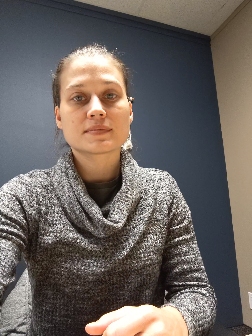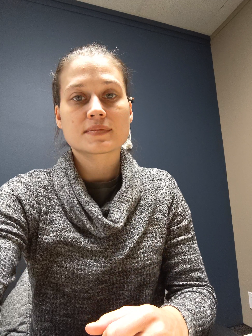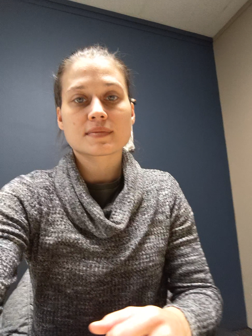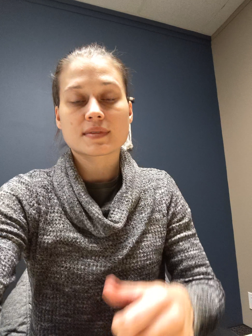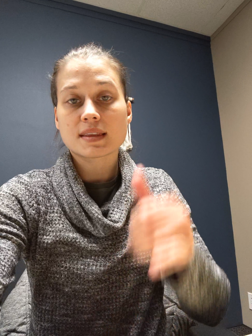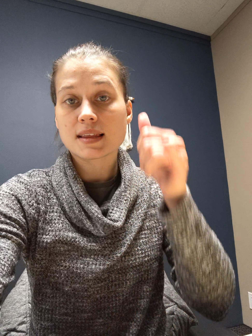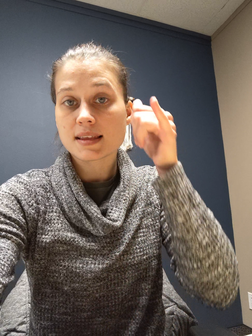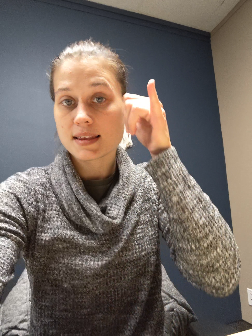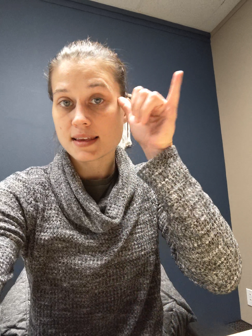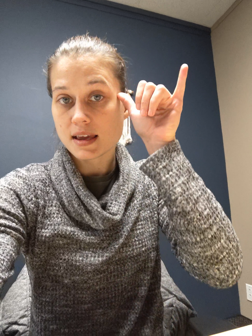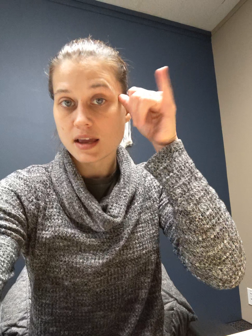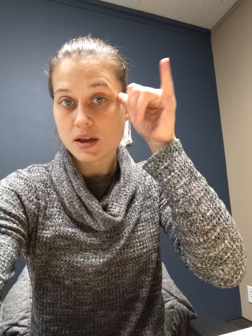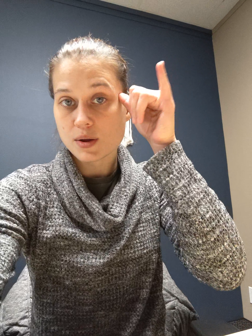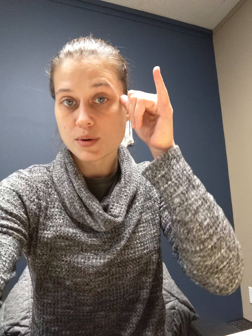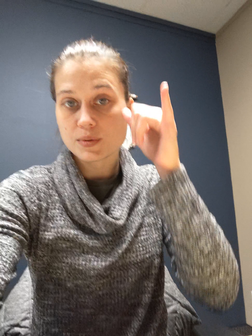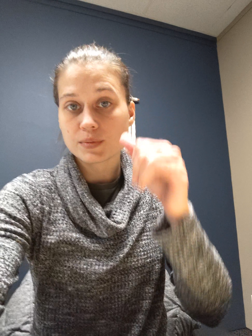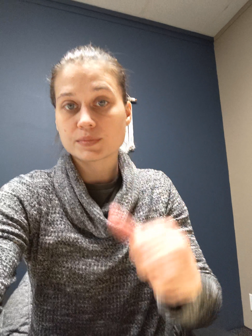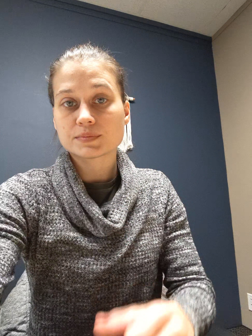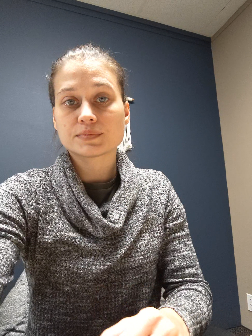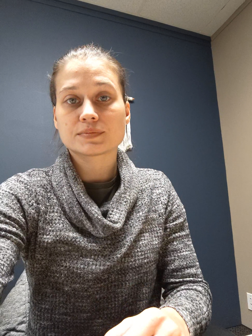cow